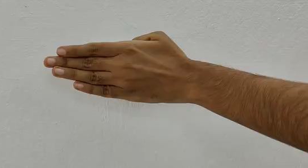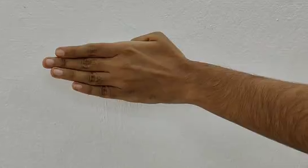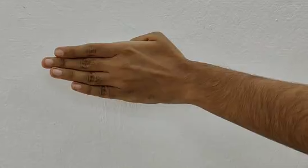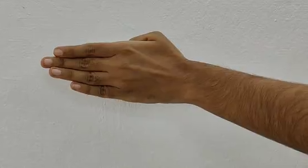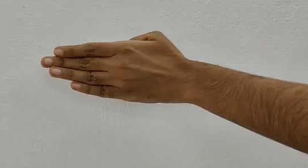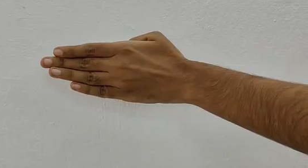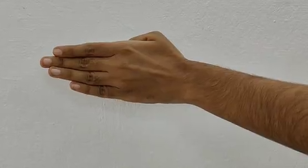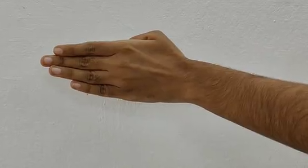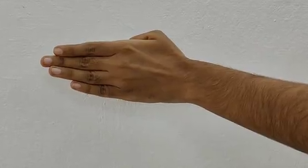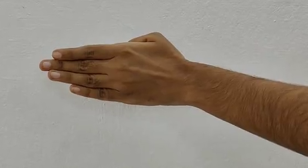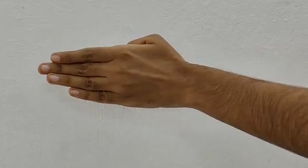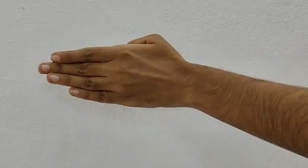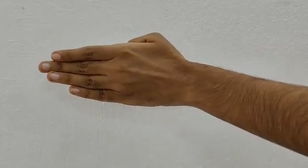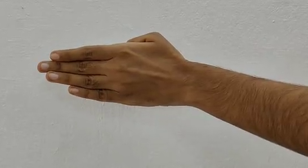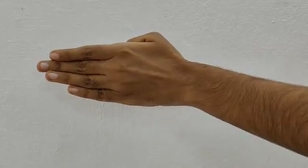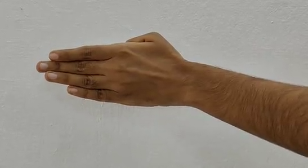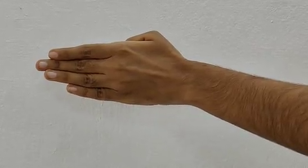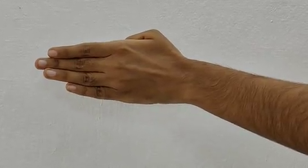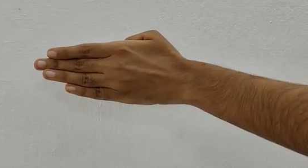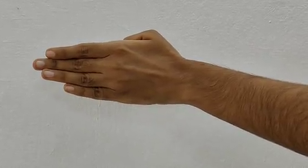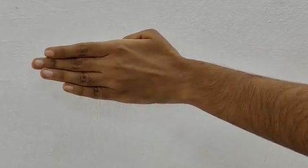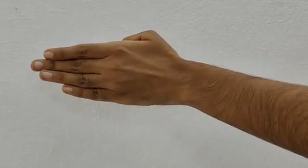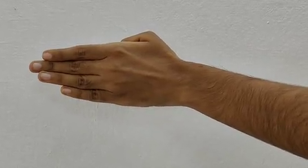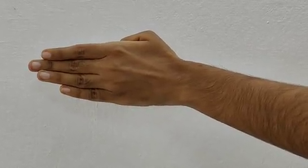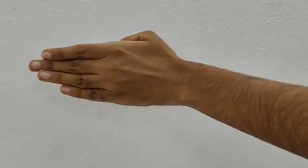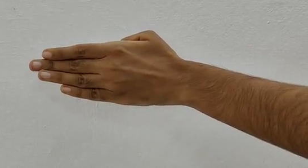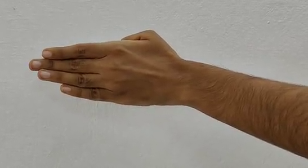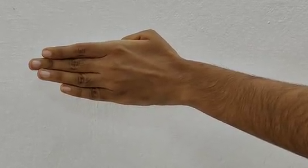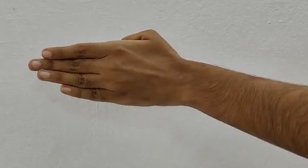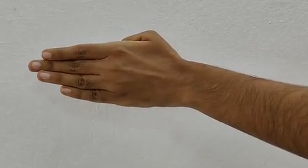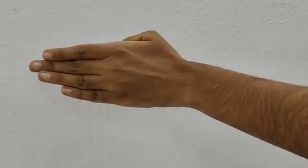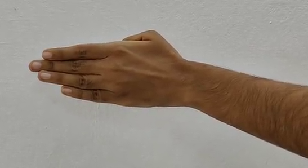അ